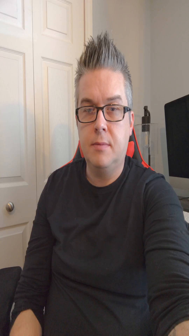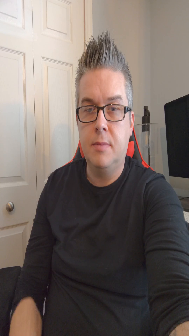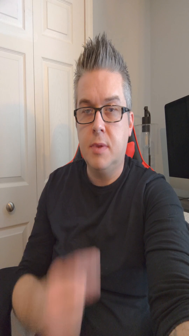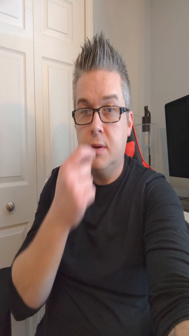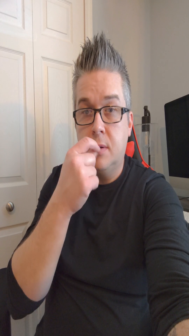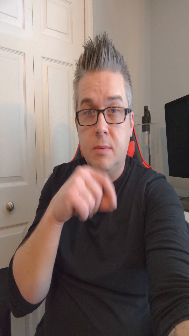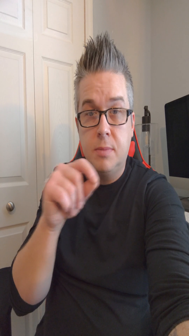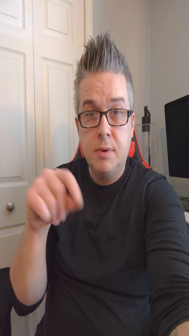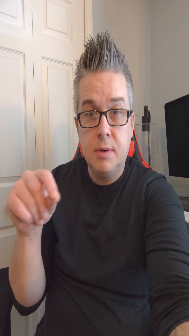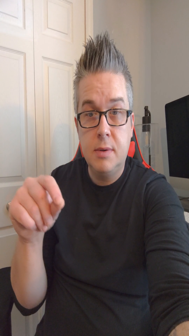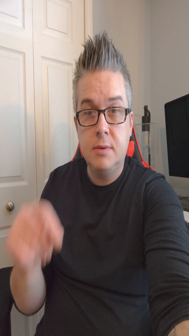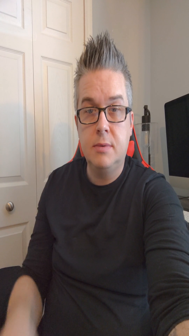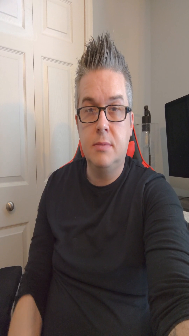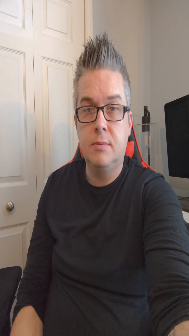pencil